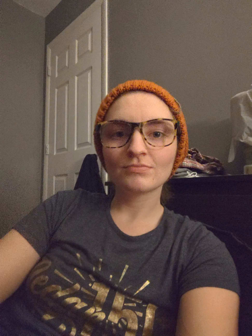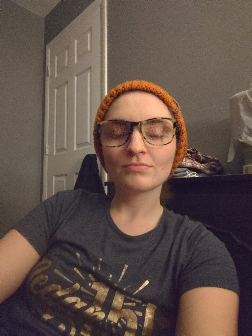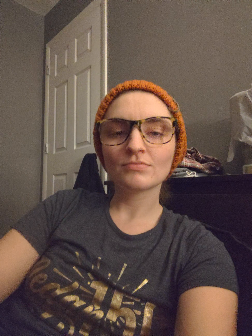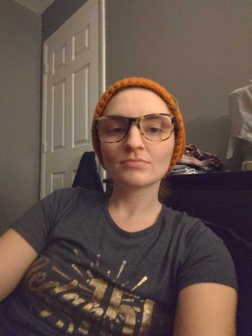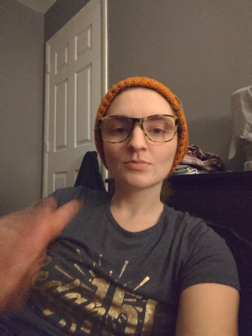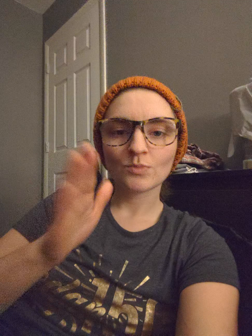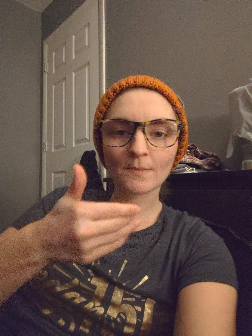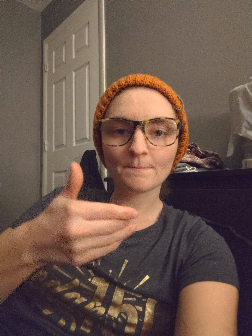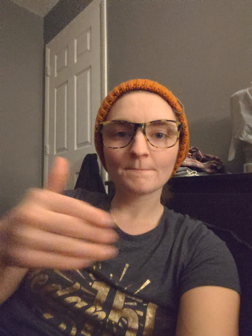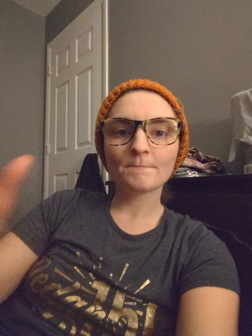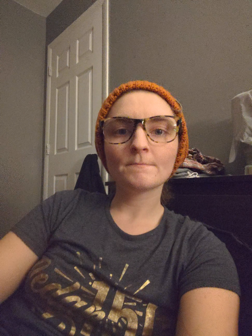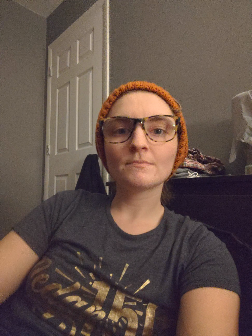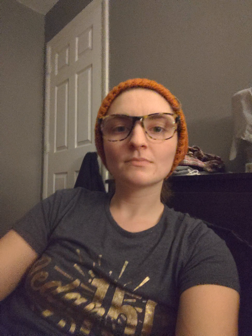room